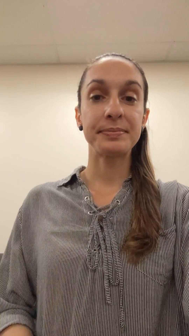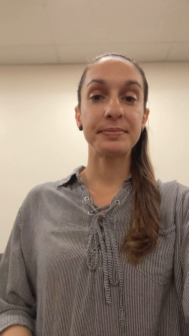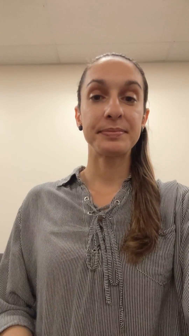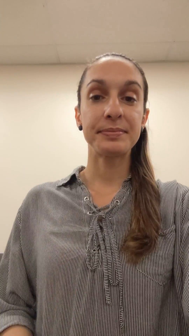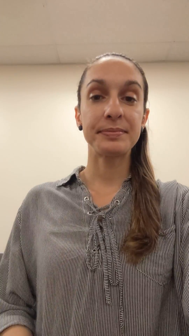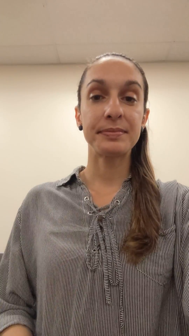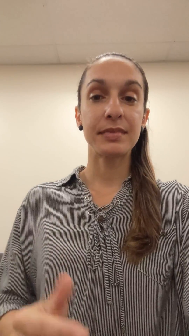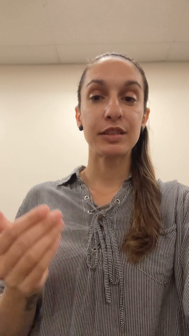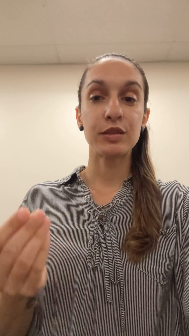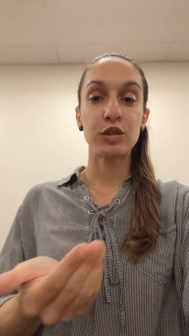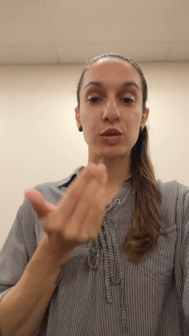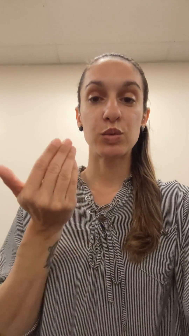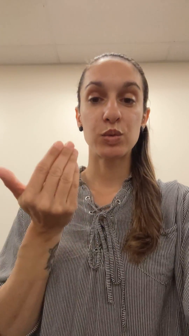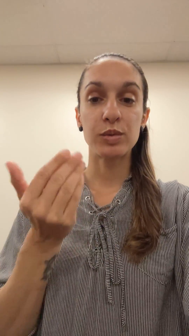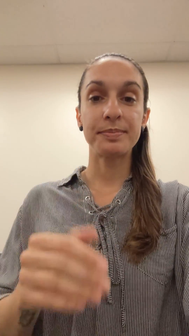new